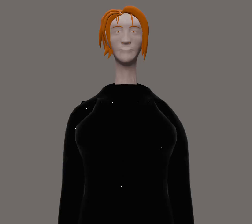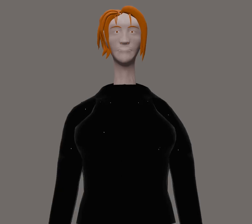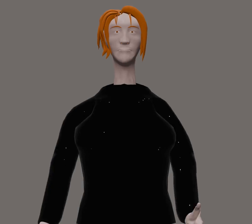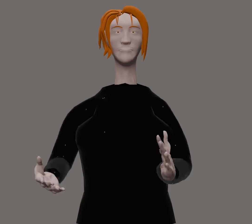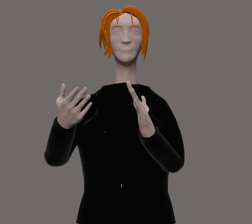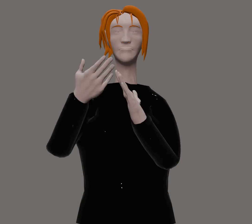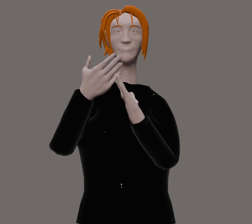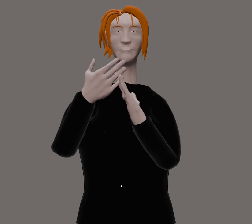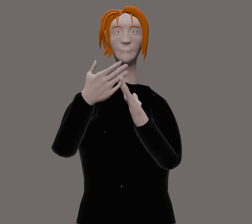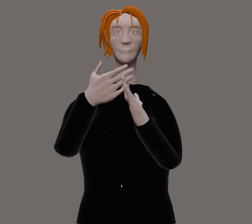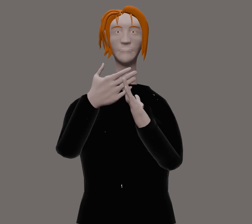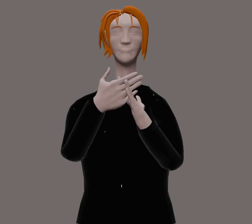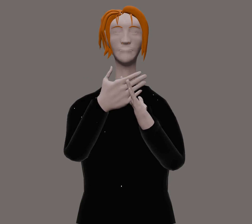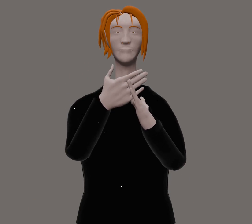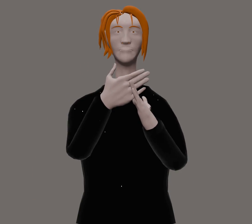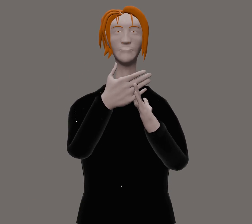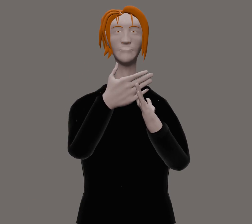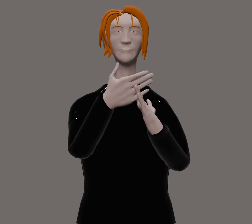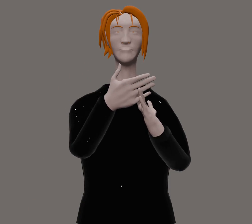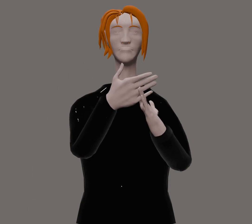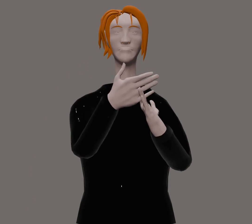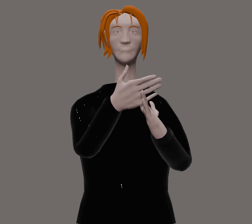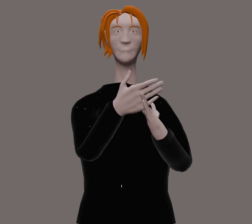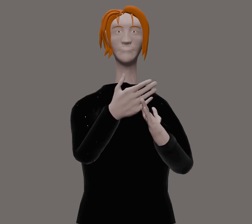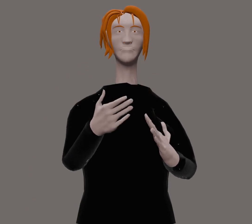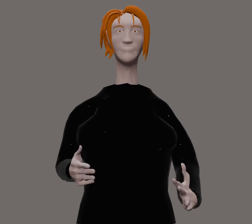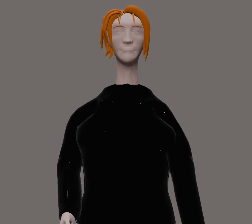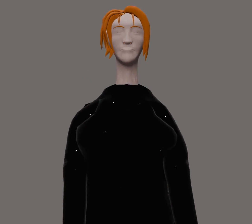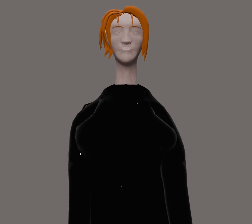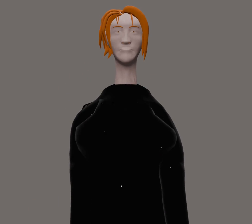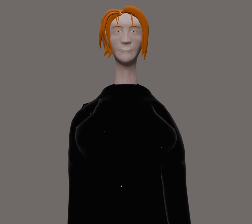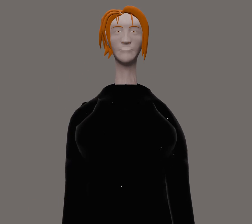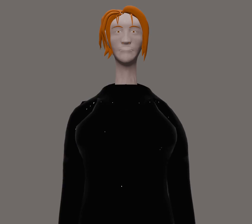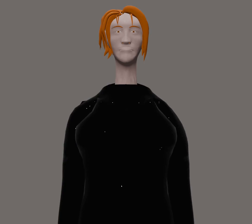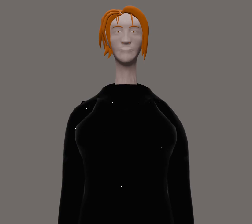Between